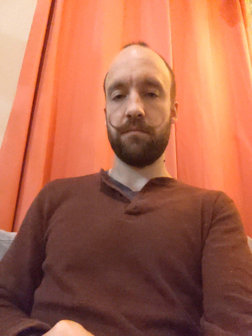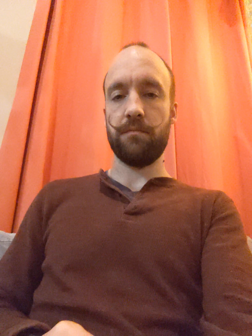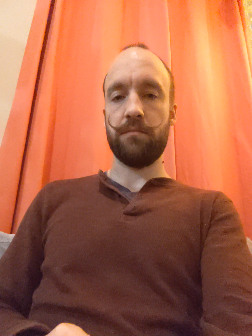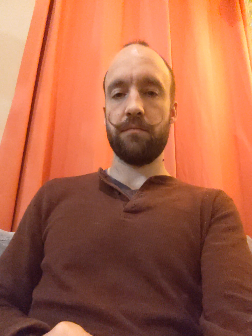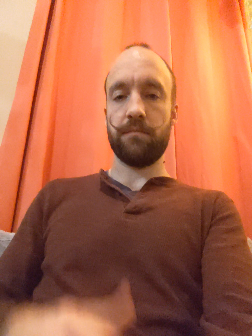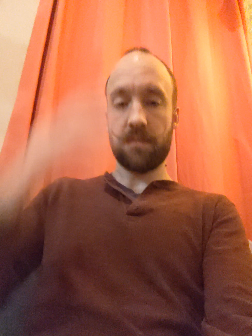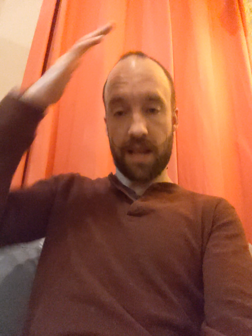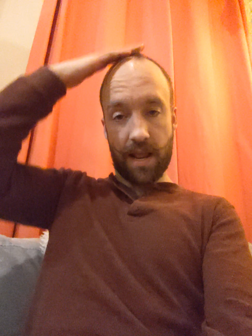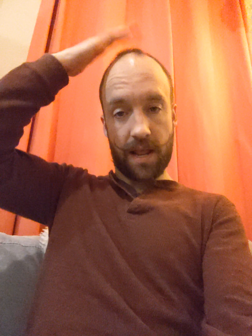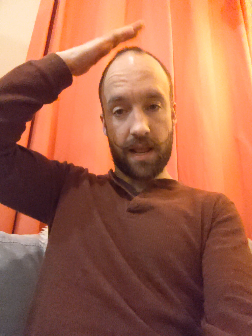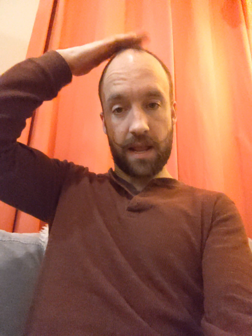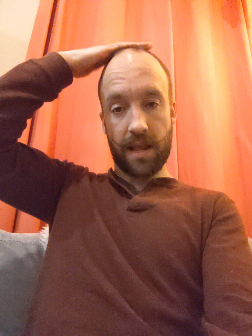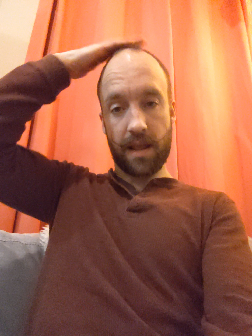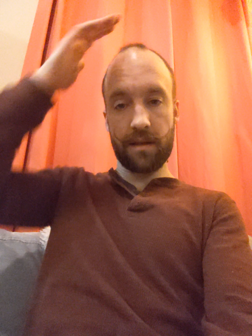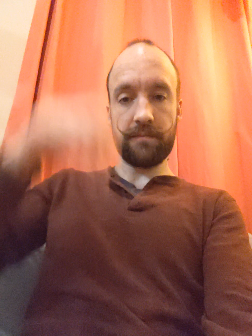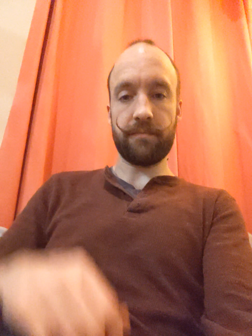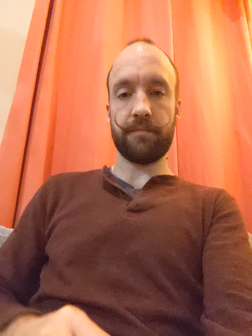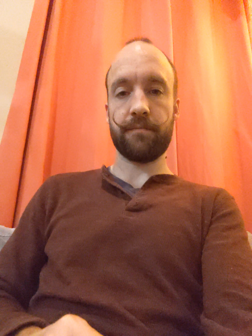hat